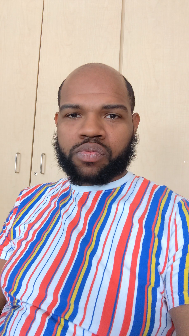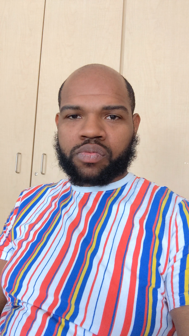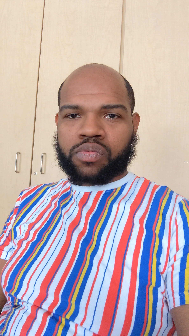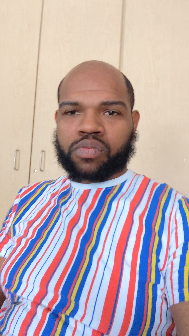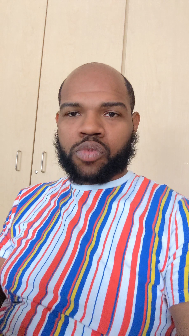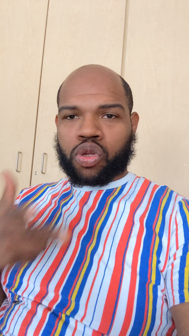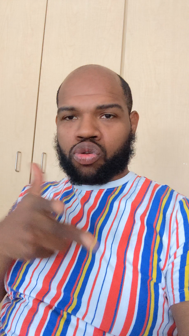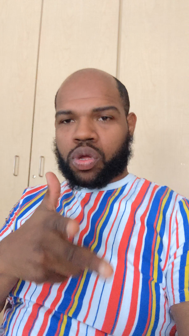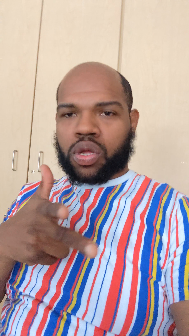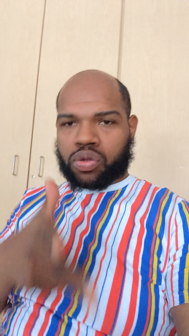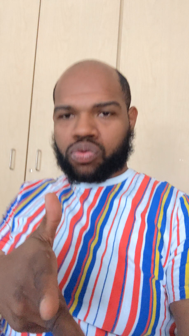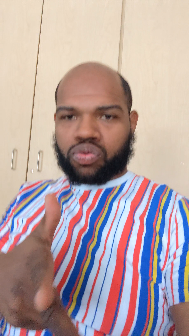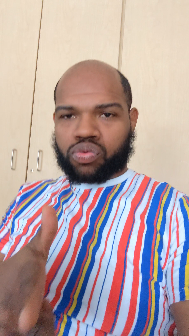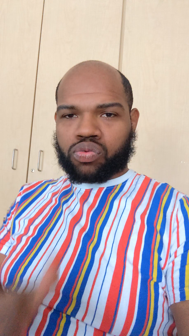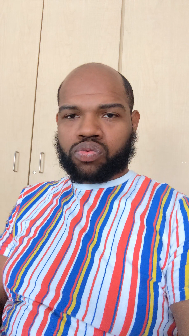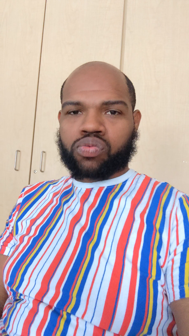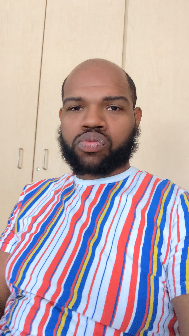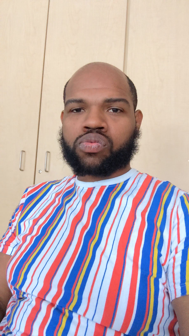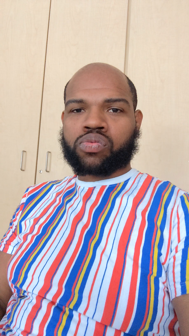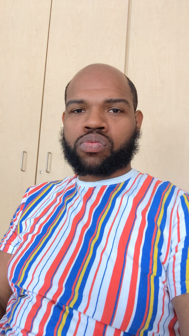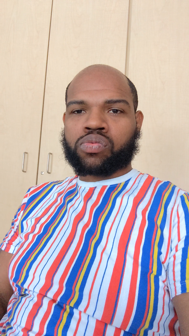garage